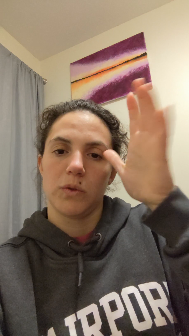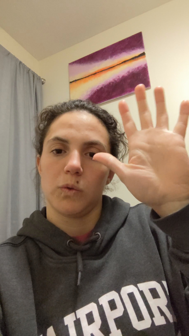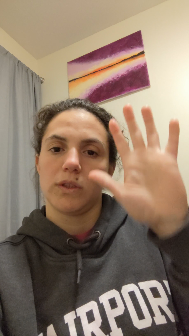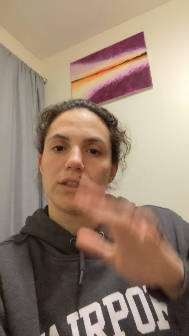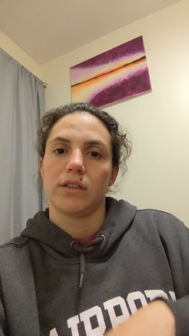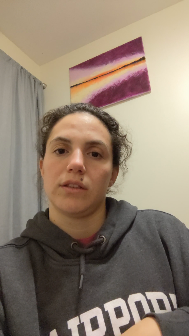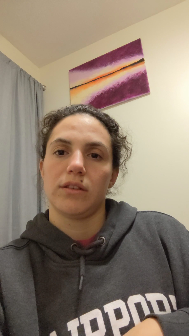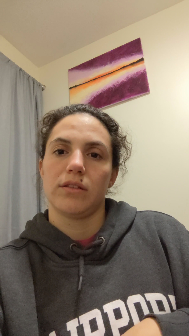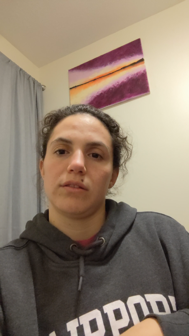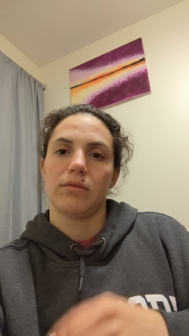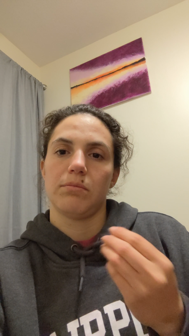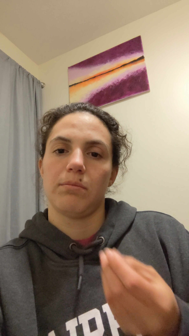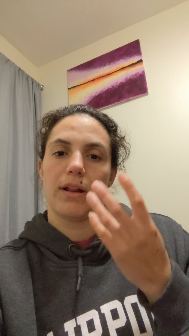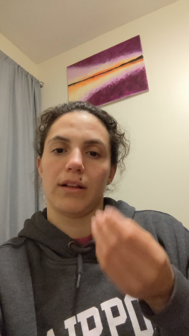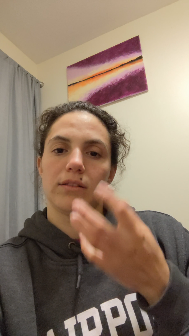plants